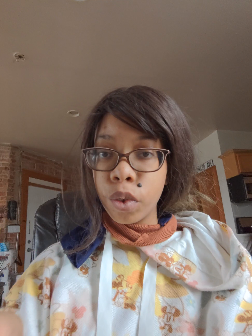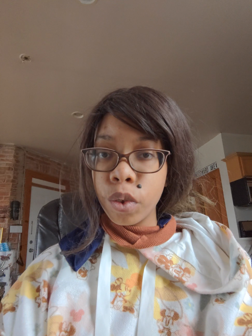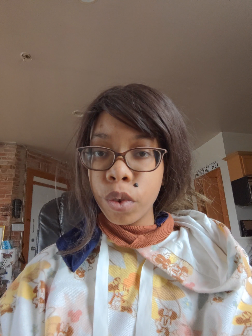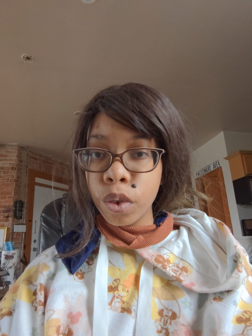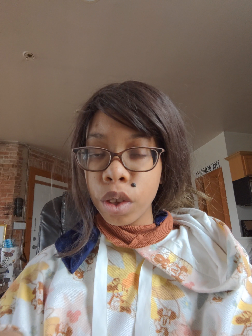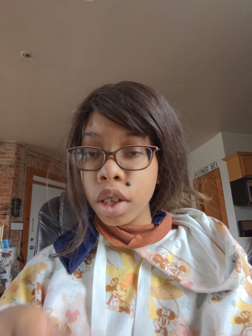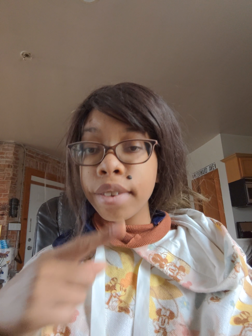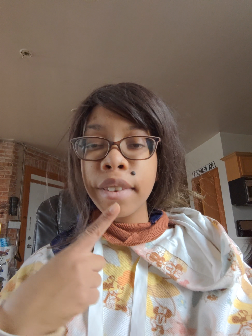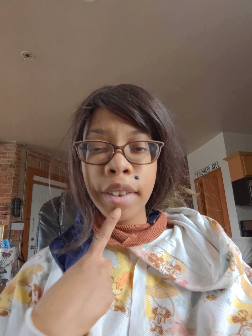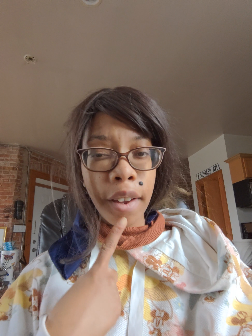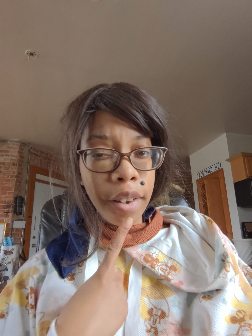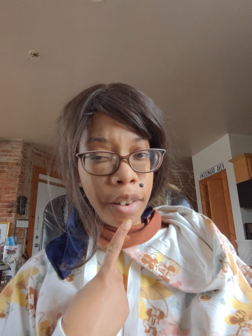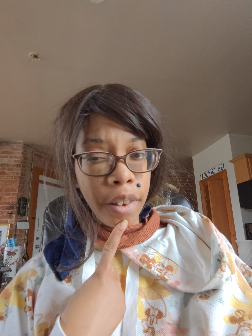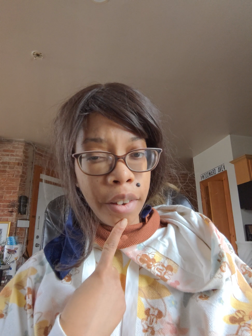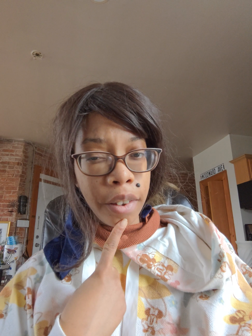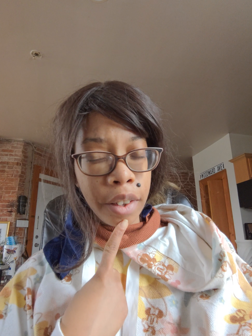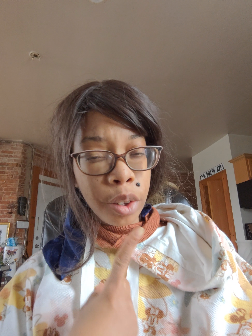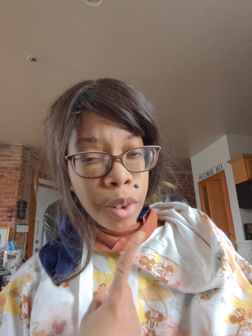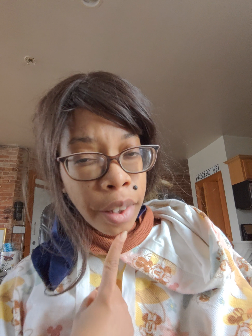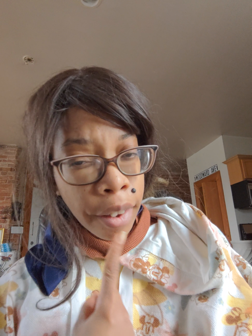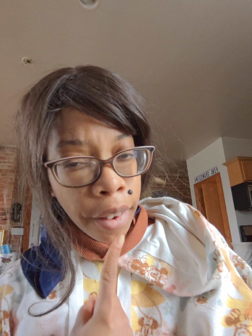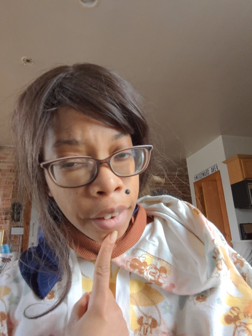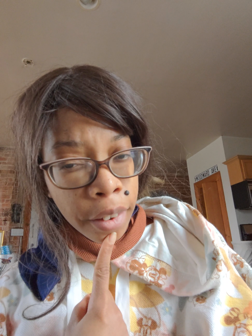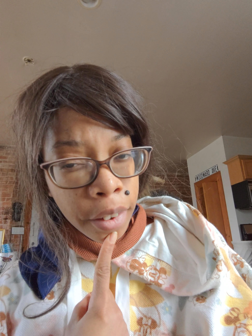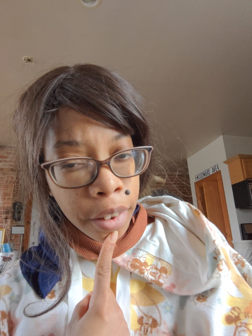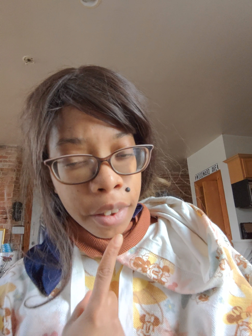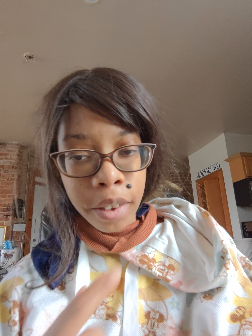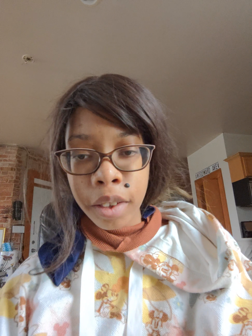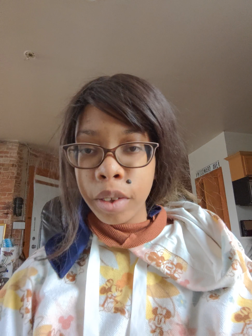say